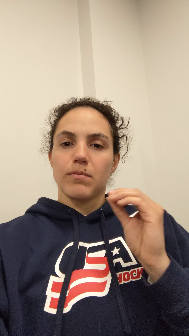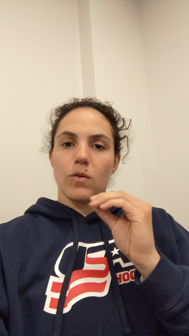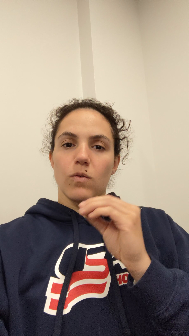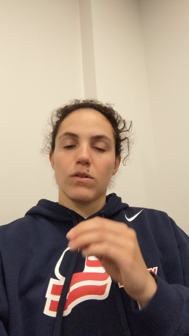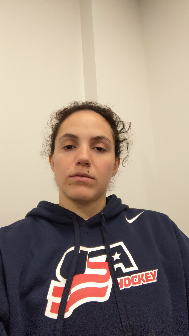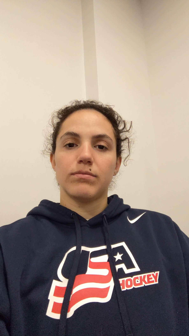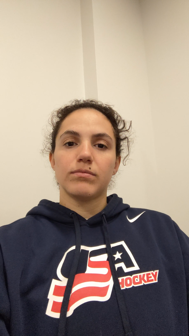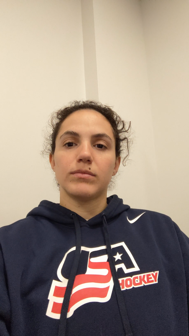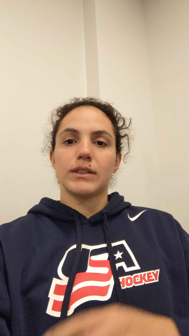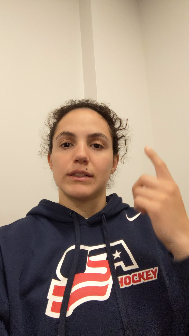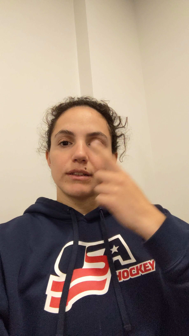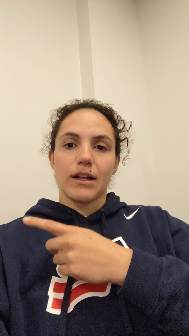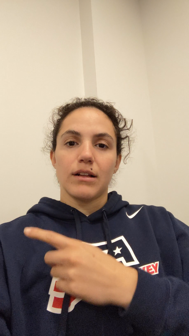day